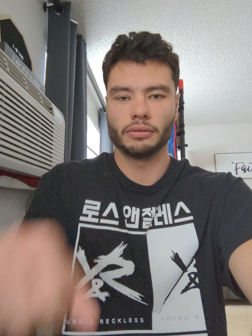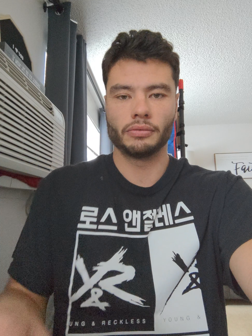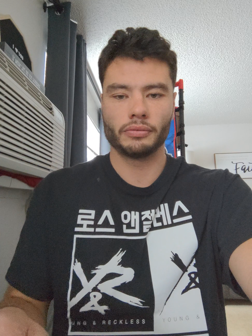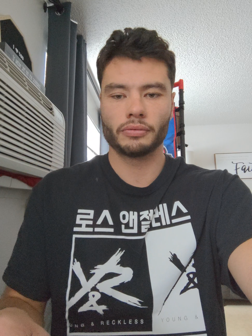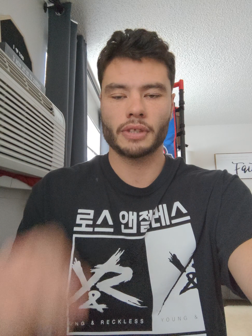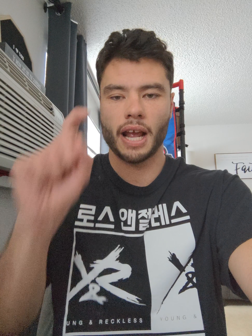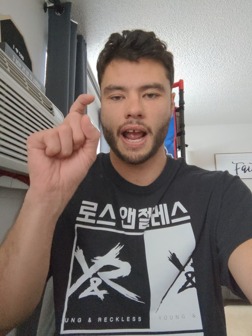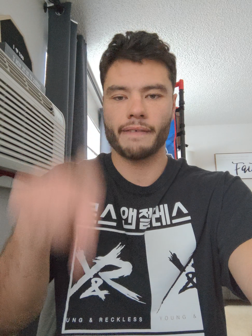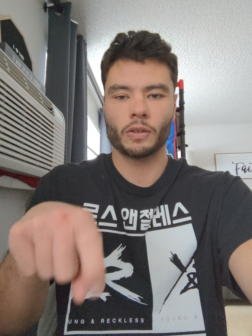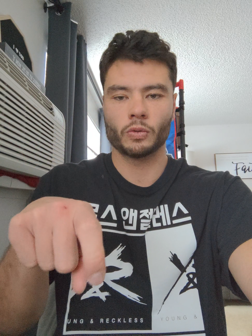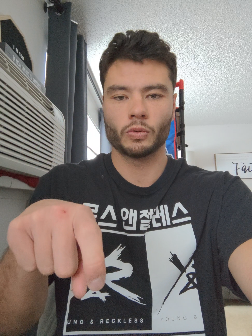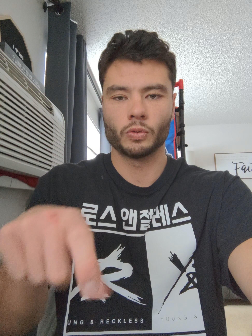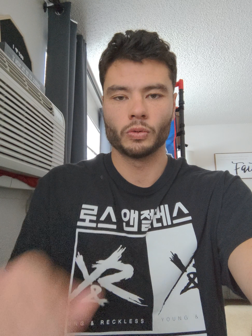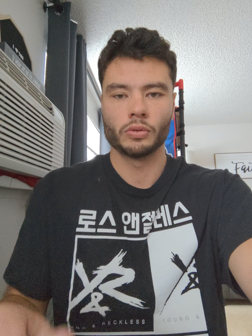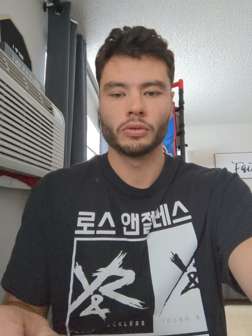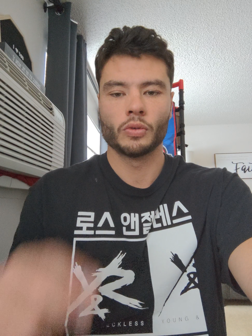have to